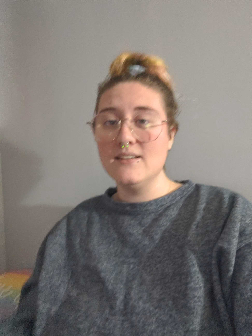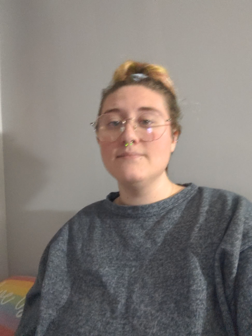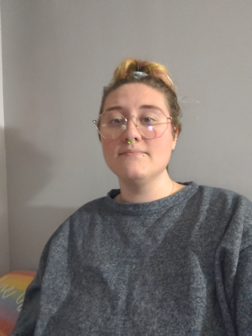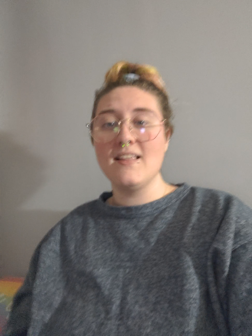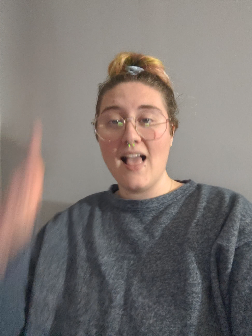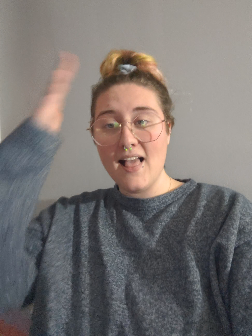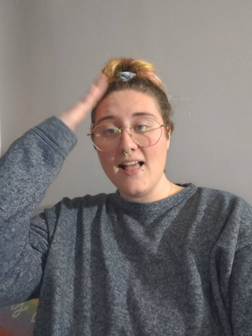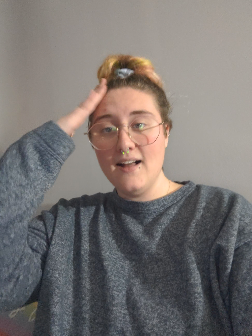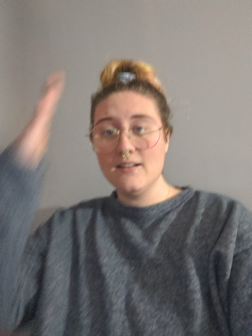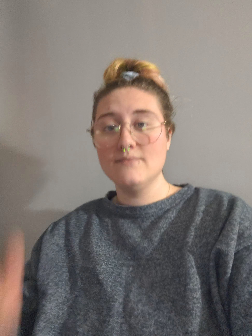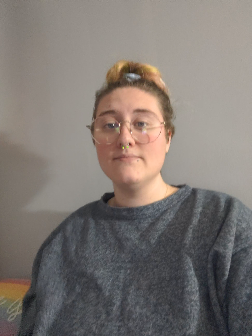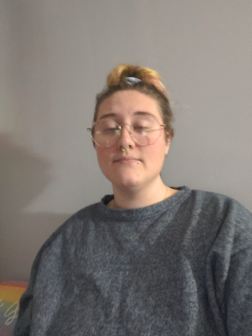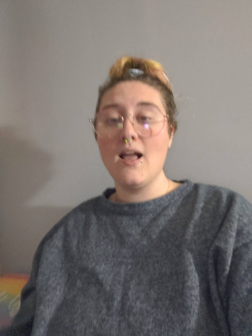hat